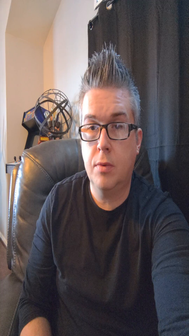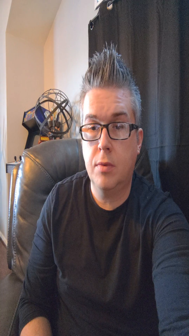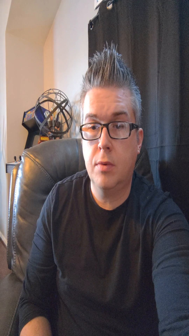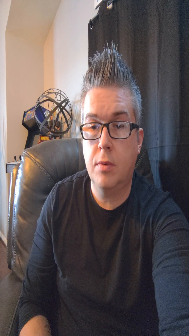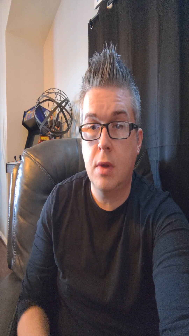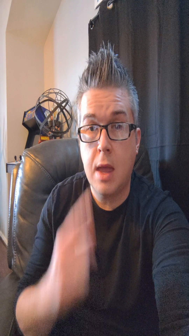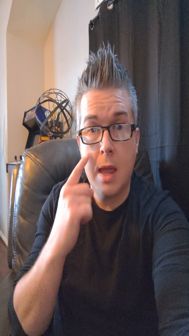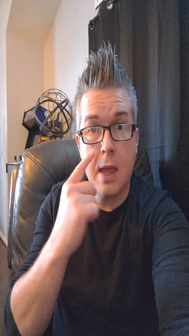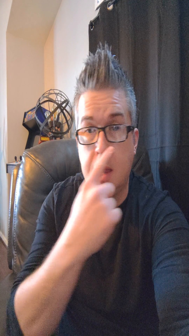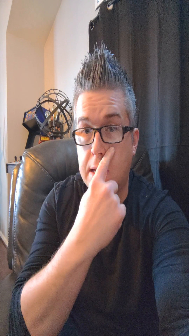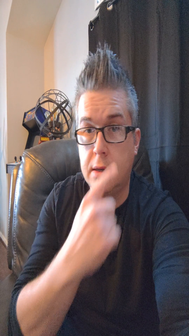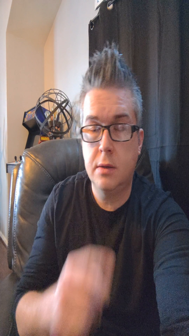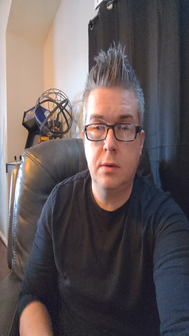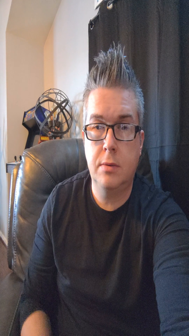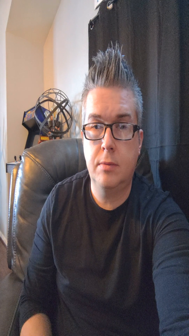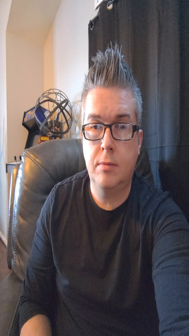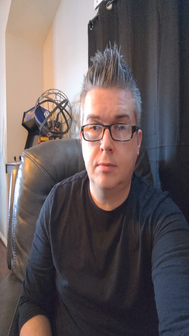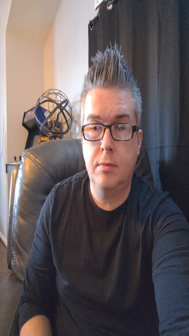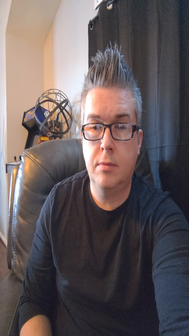eye